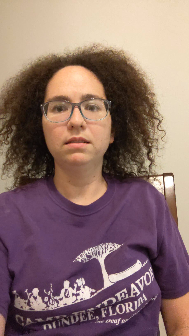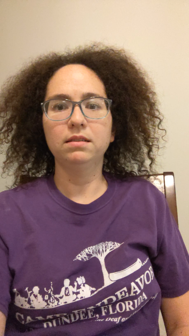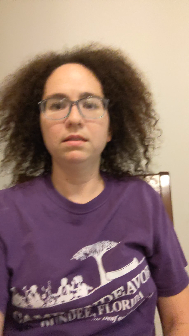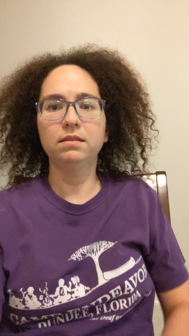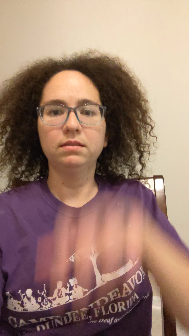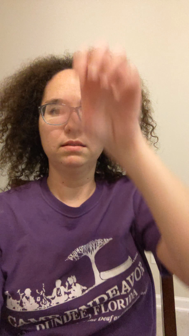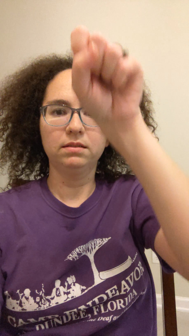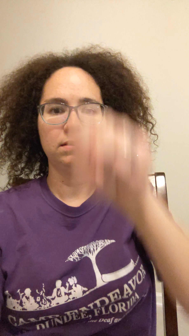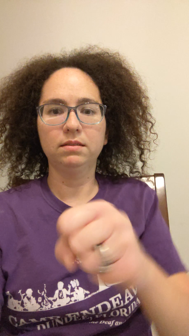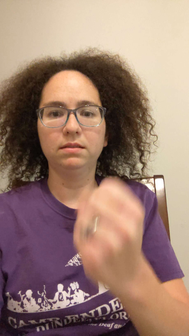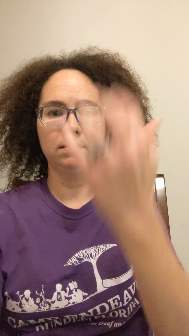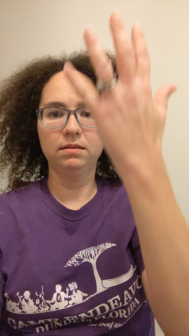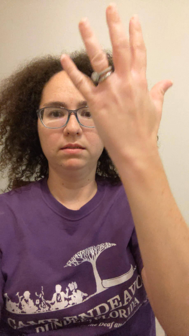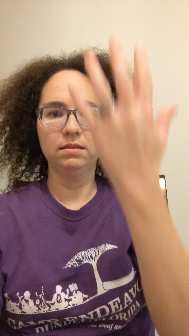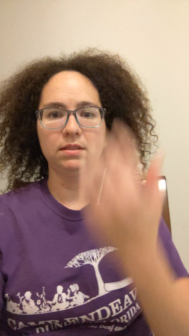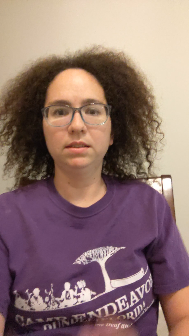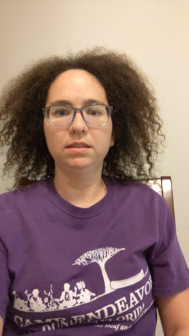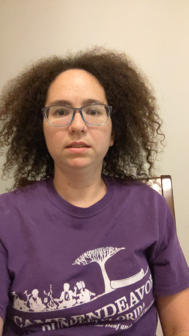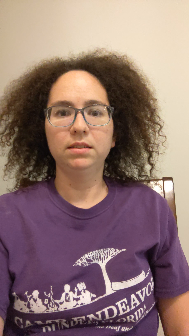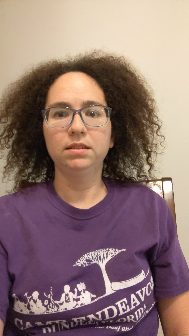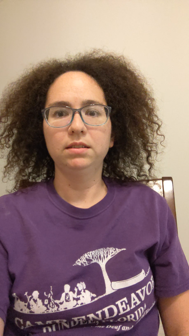gloves